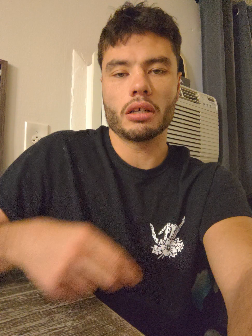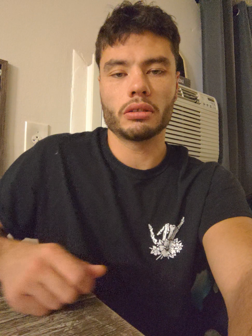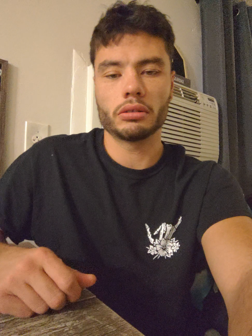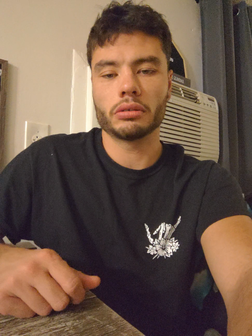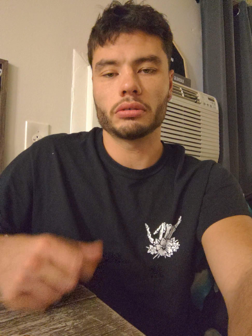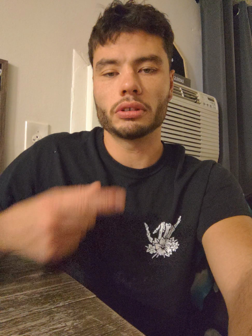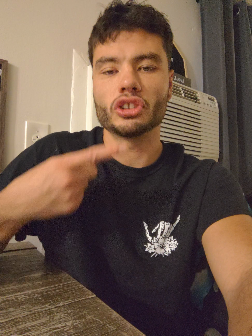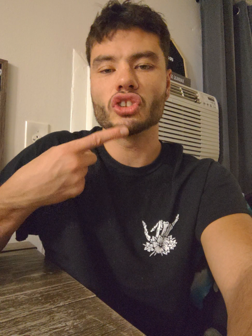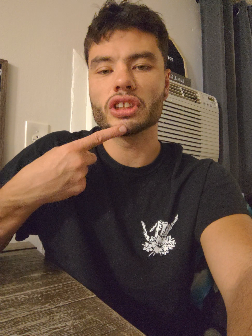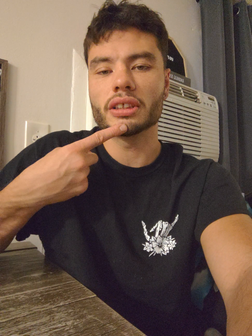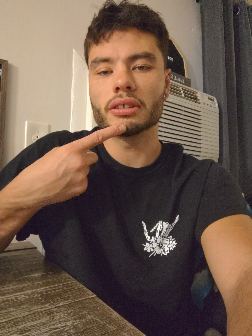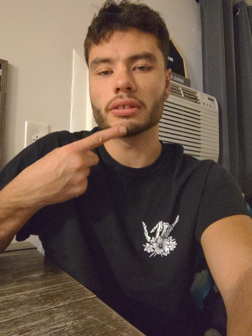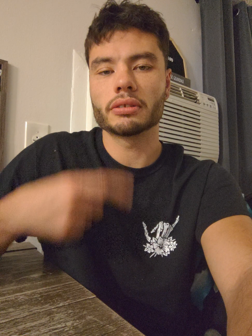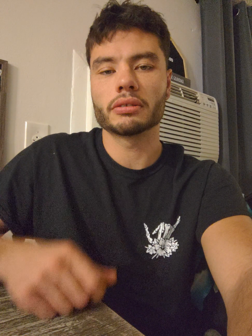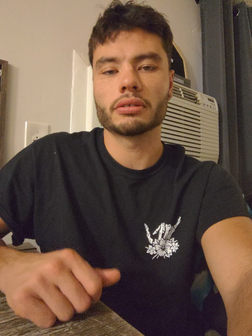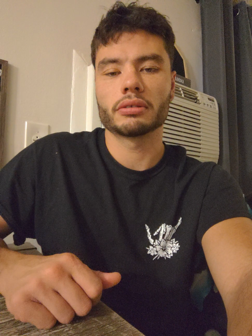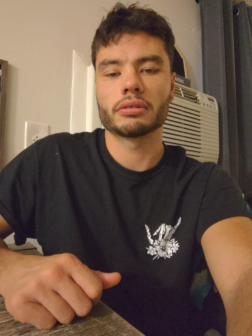chin